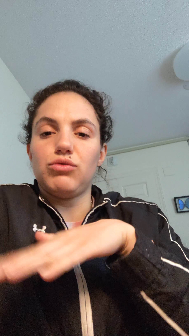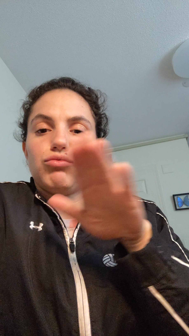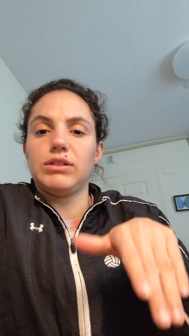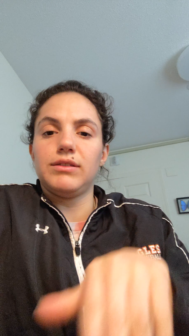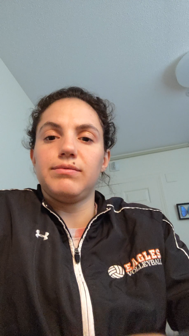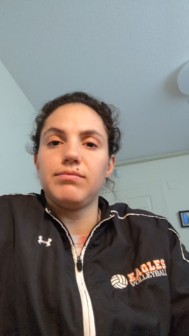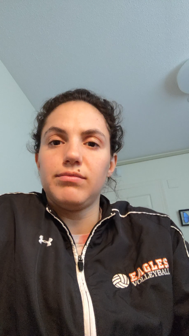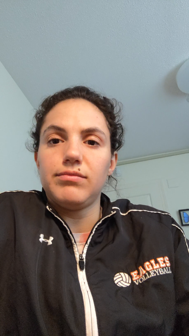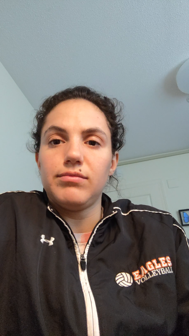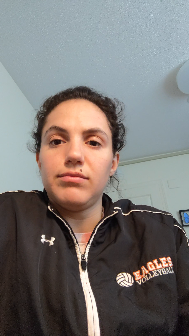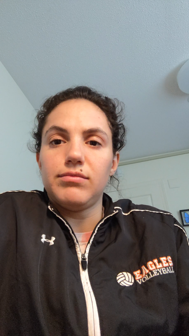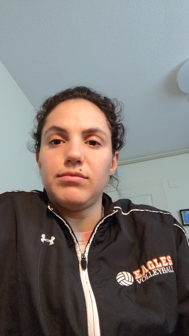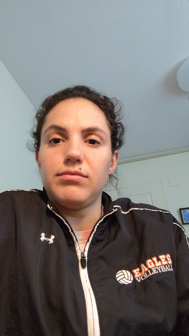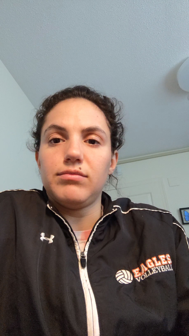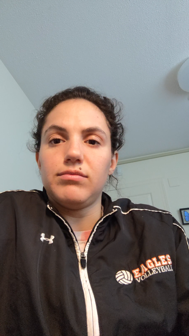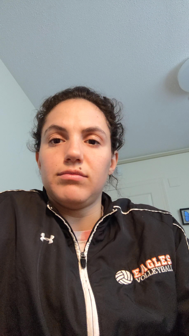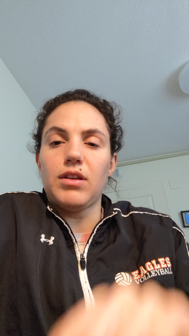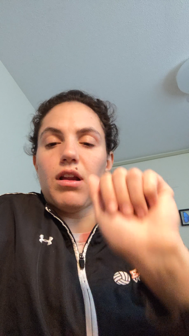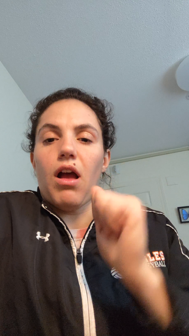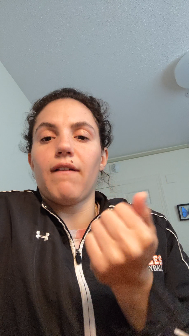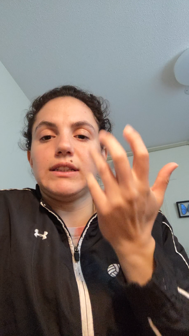gloves